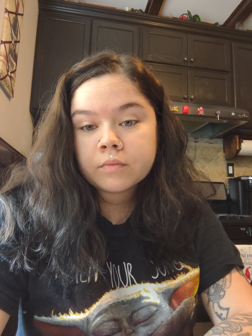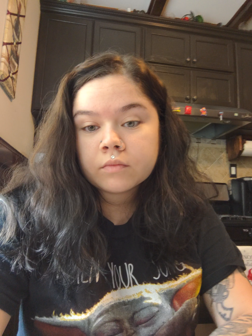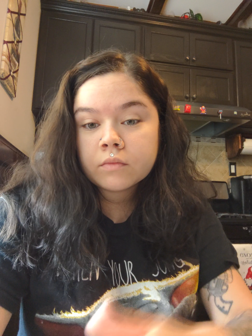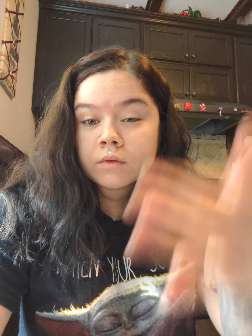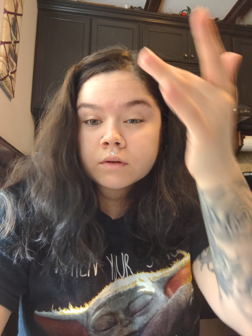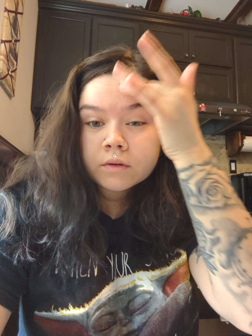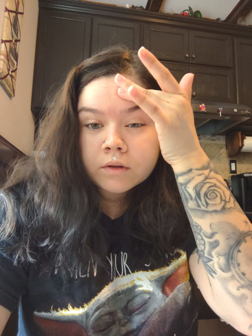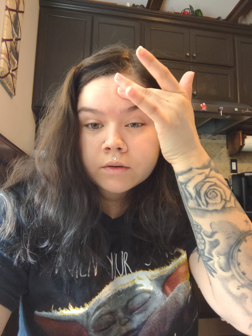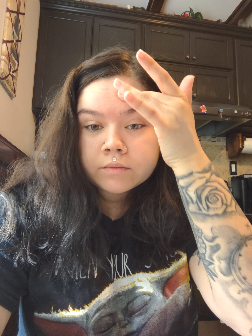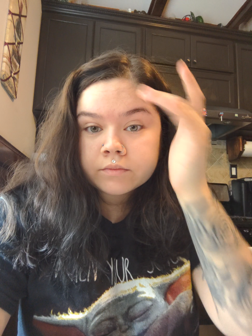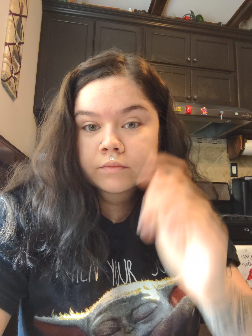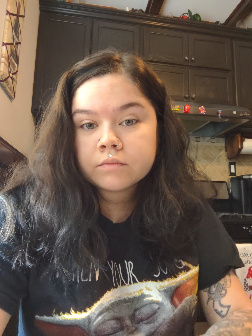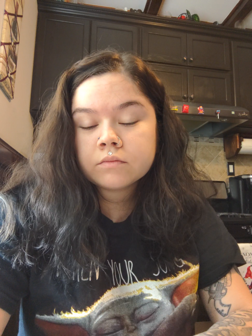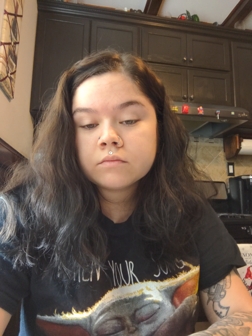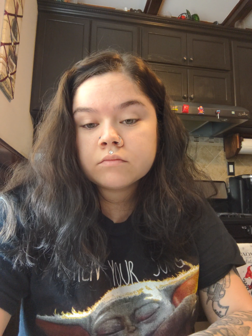sick